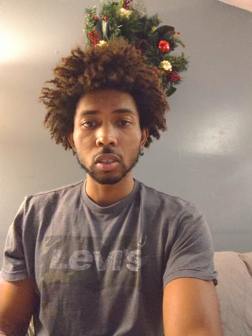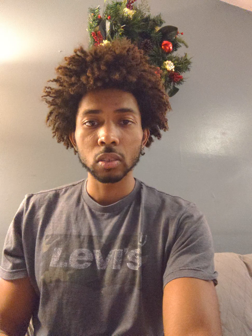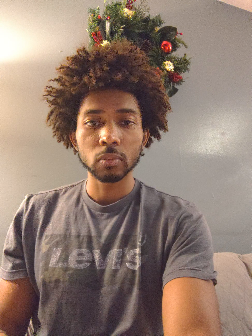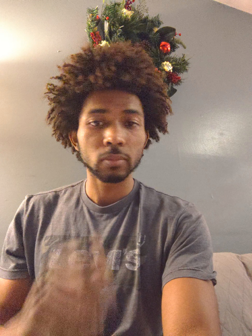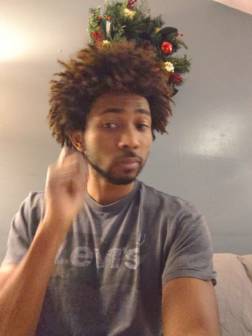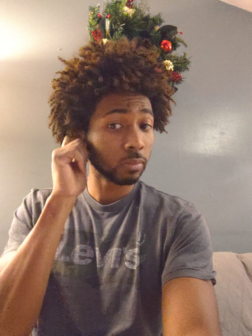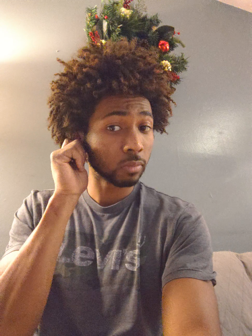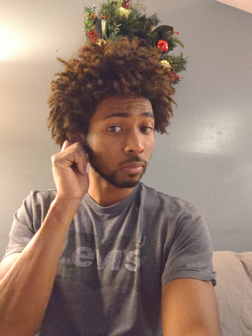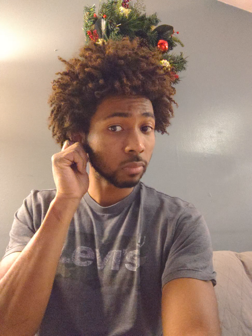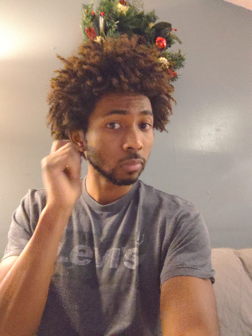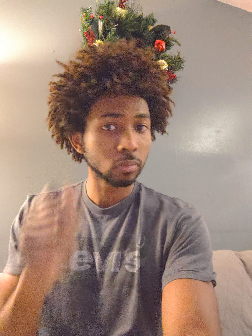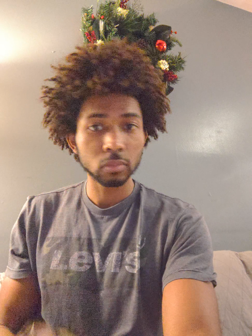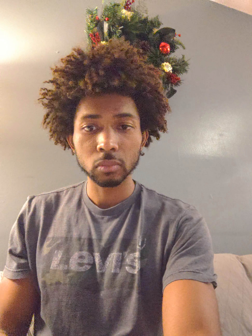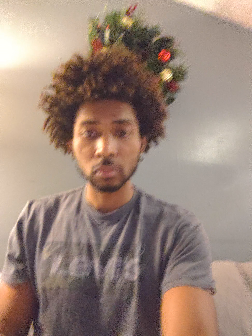ear